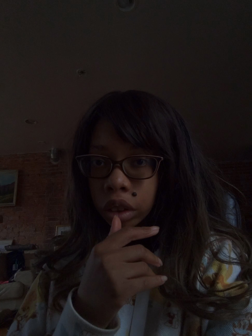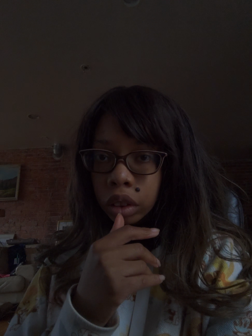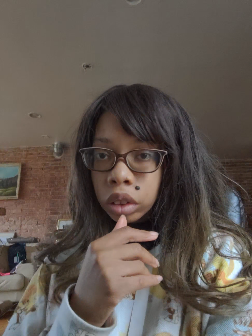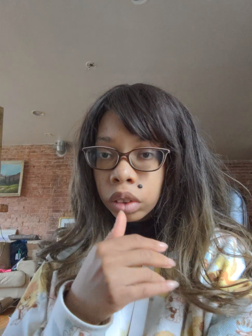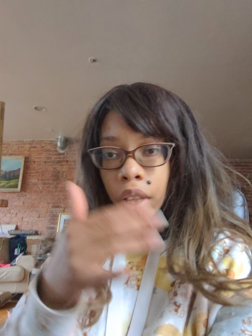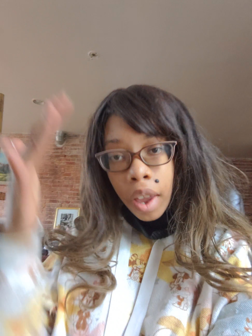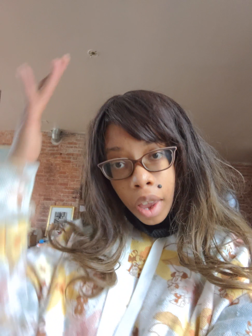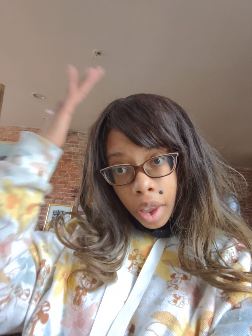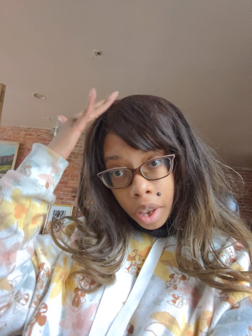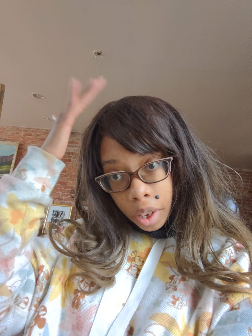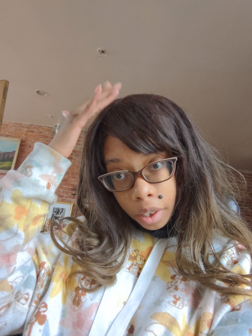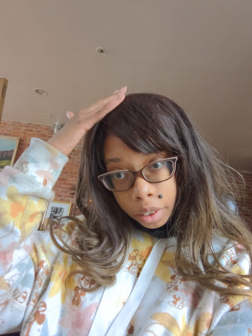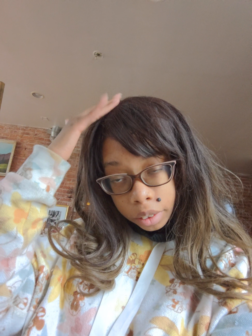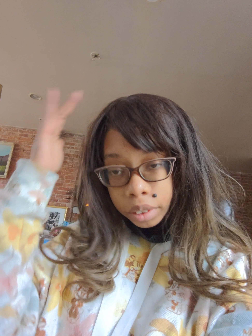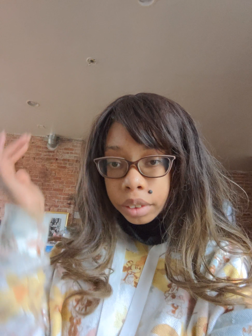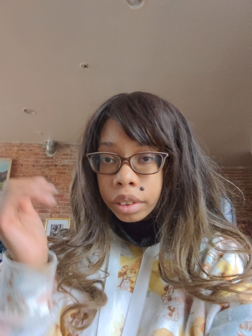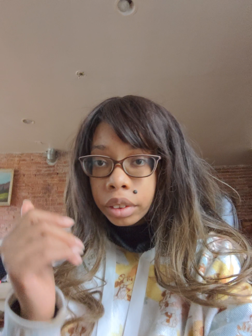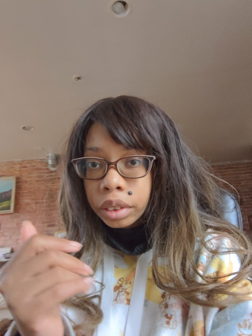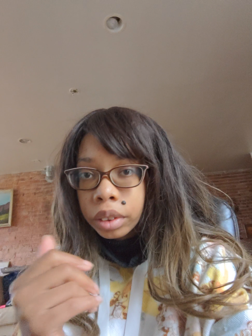hat